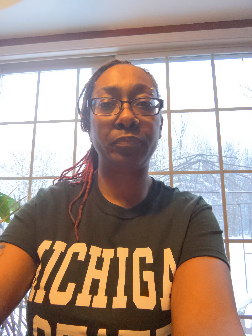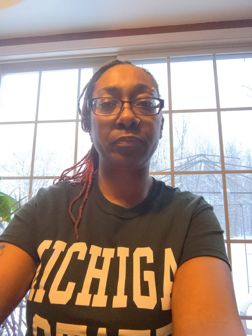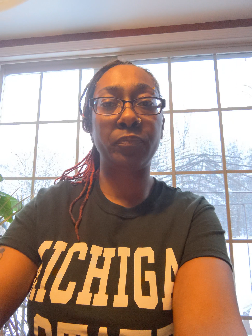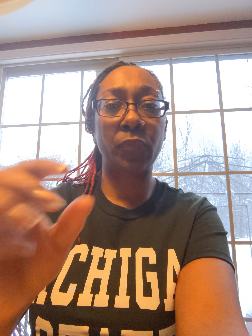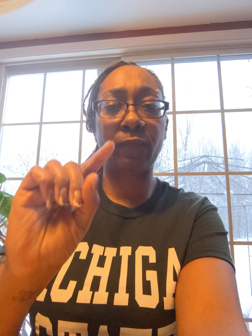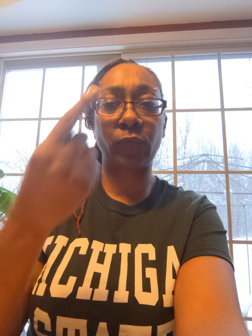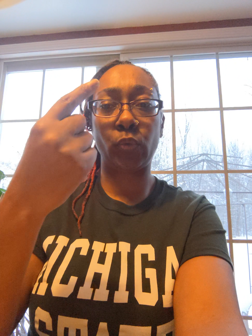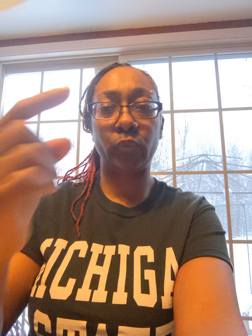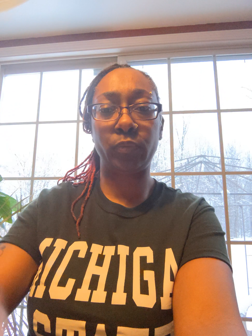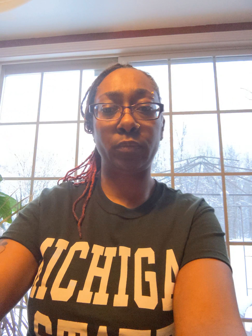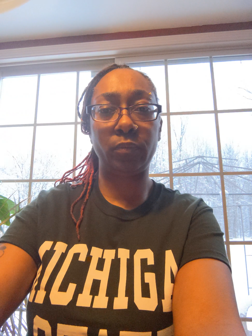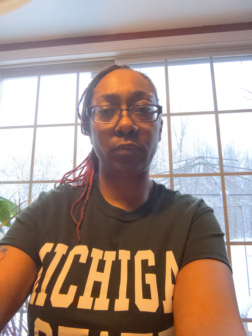first